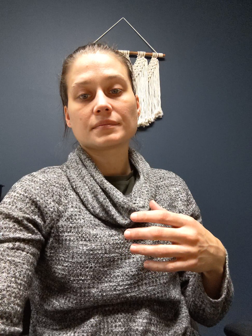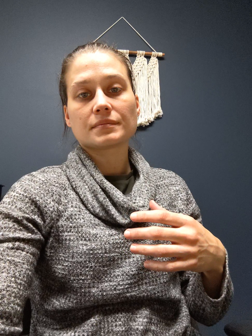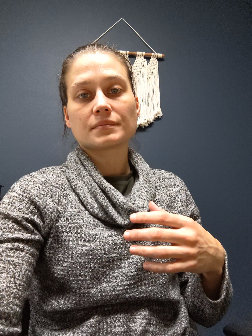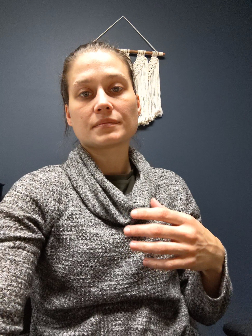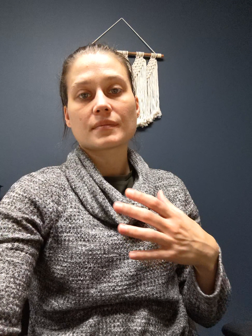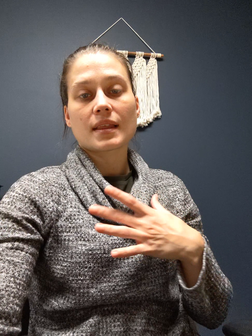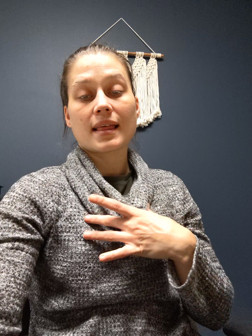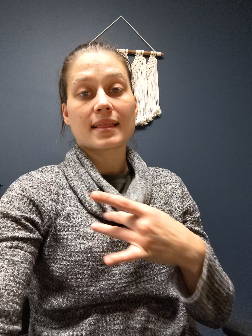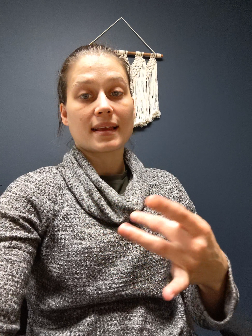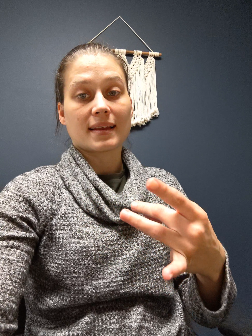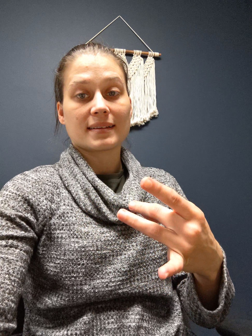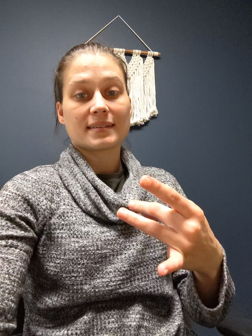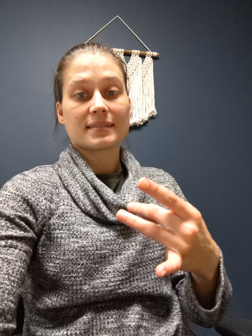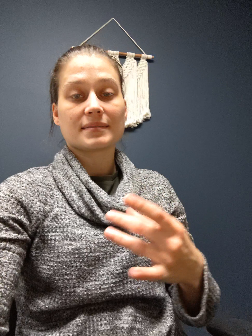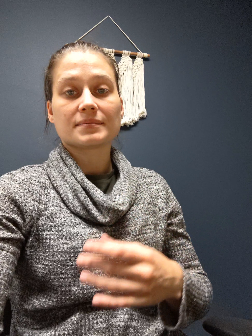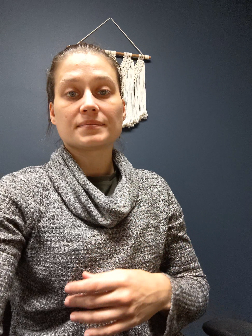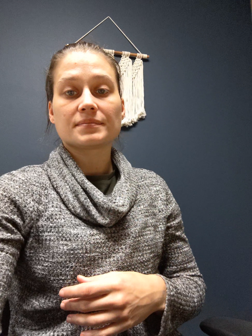like